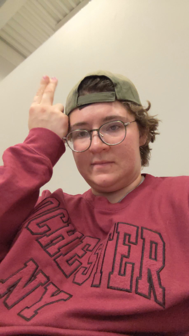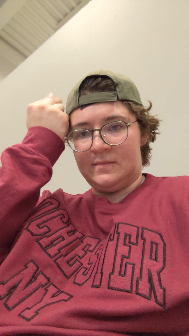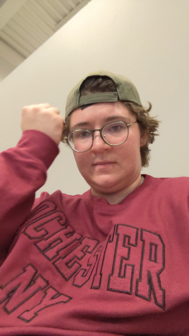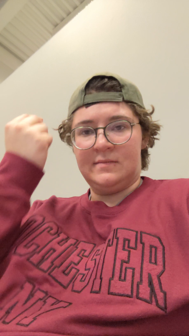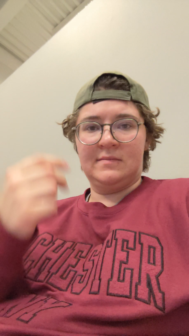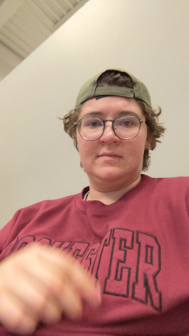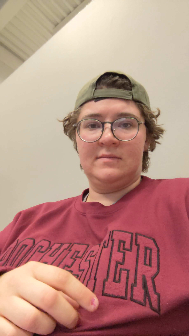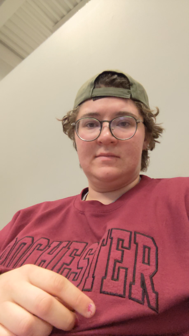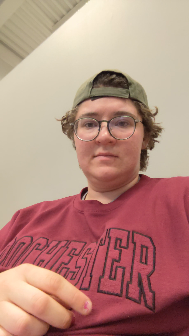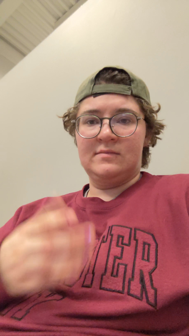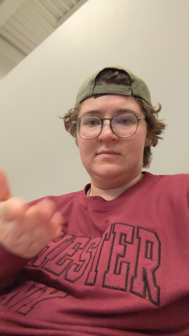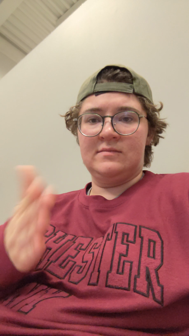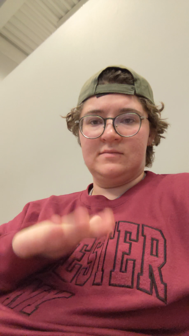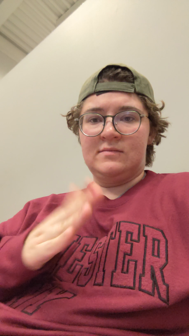kitchen